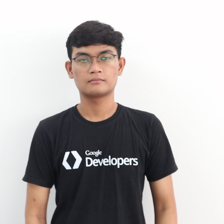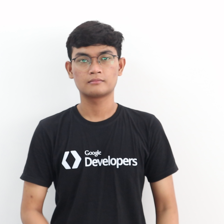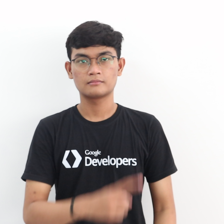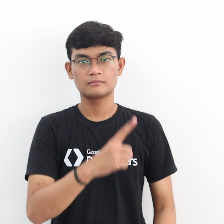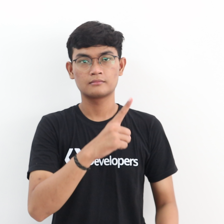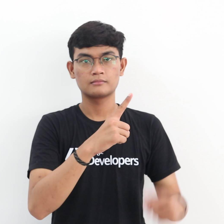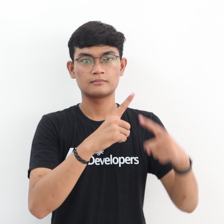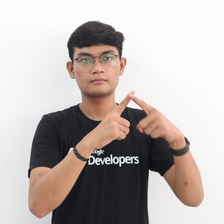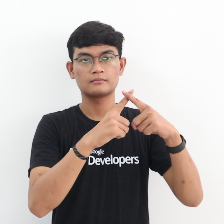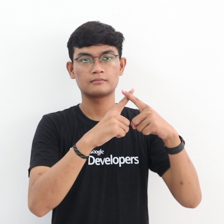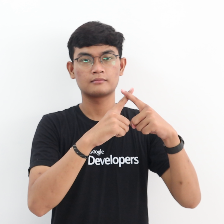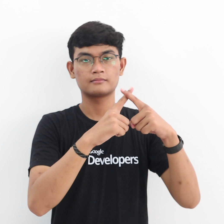X